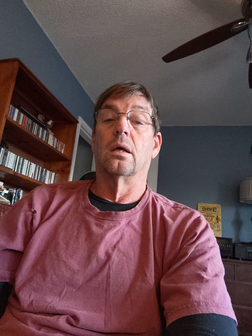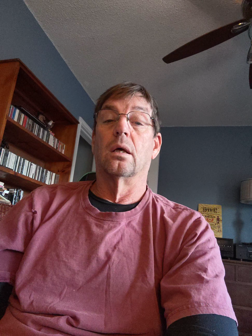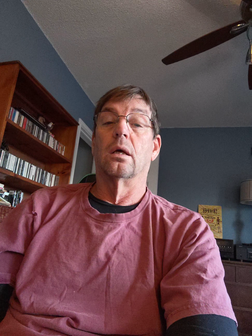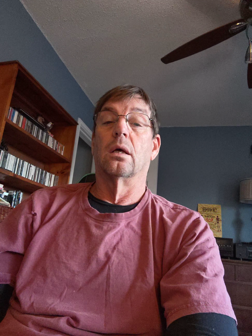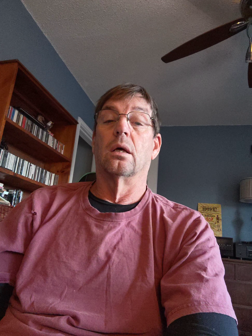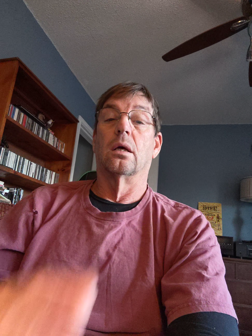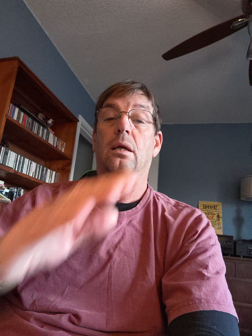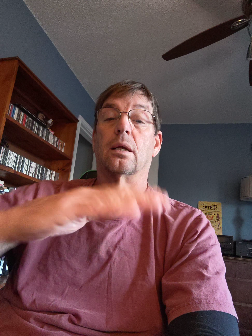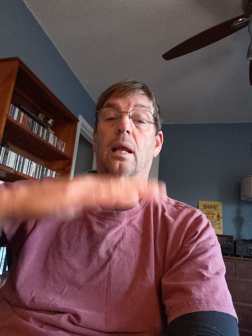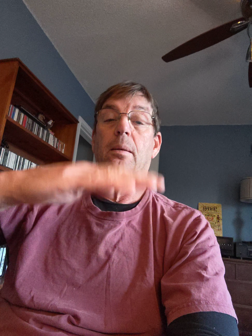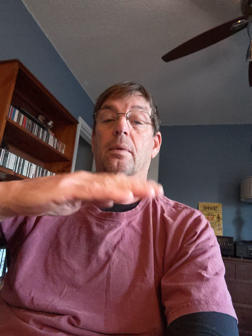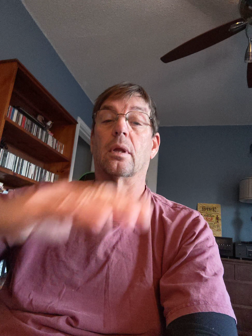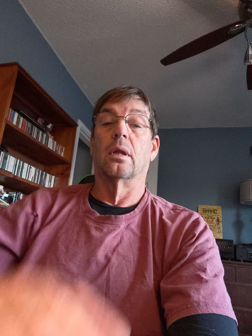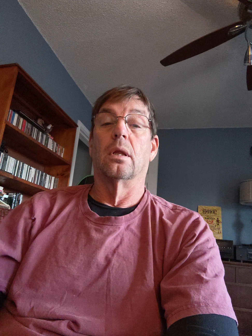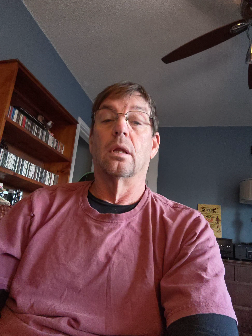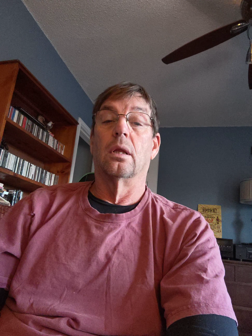table